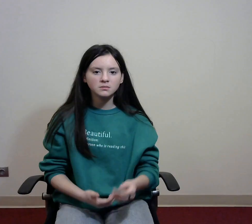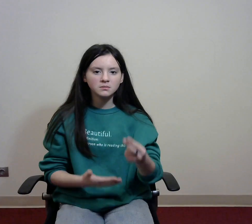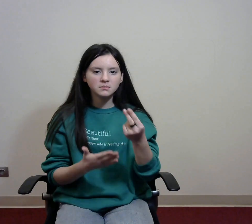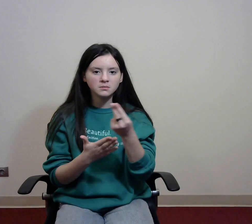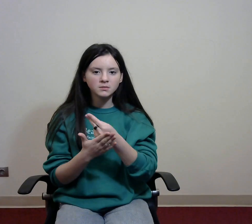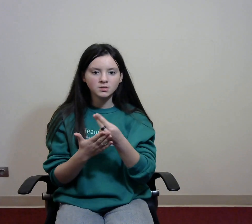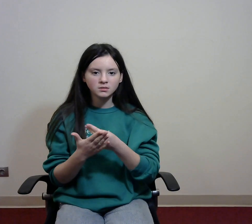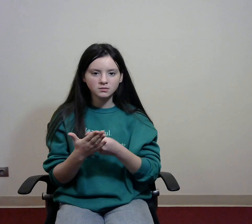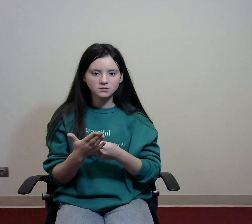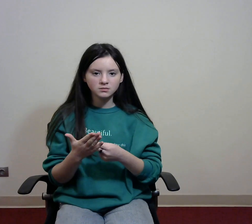rəsim